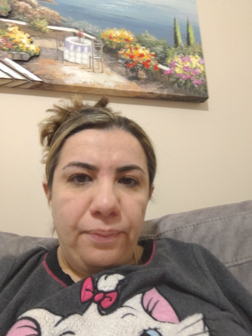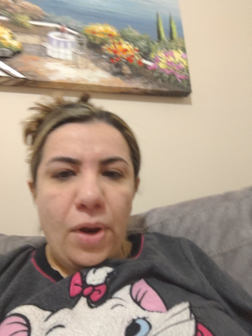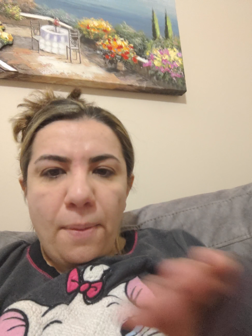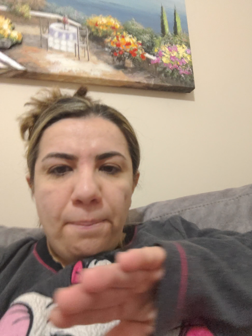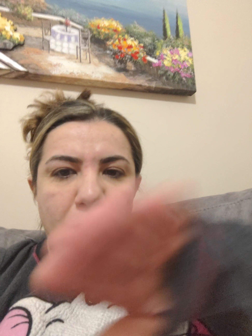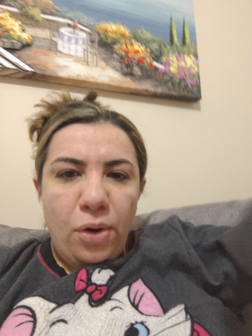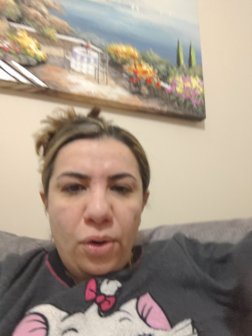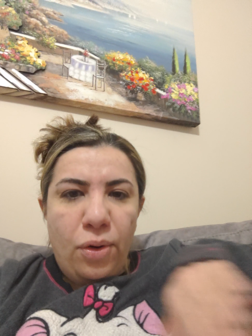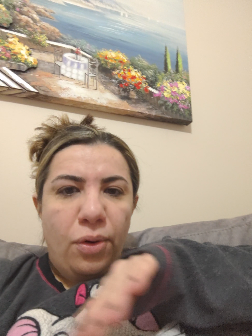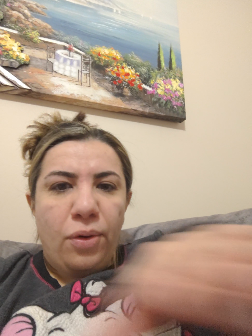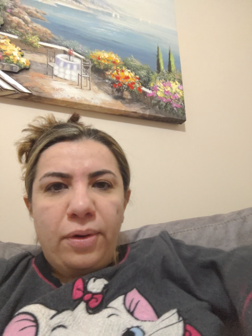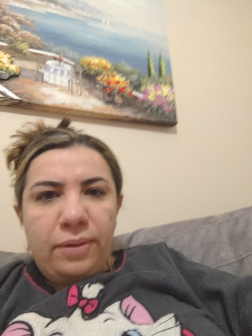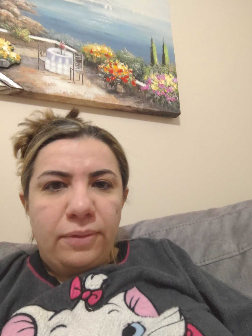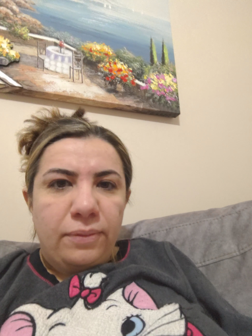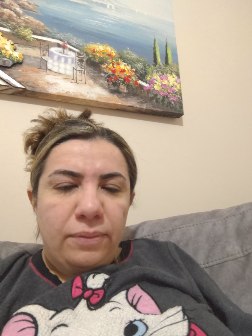pool